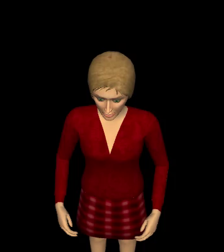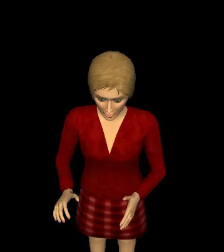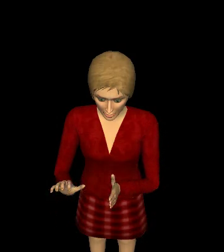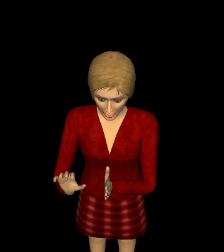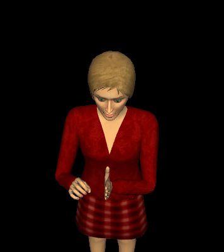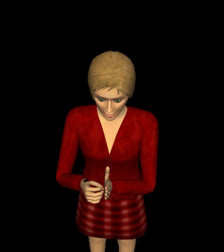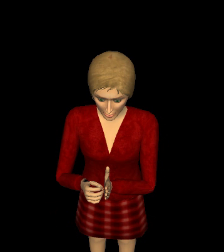طماطم